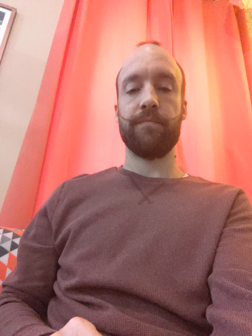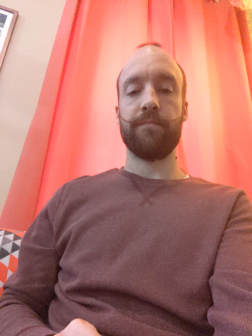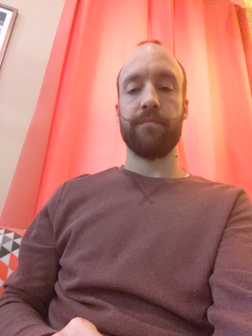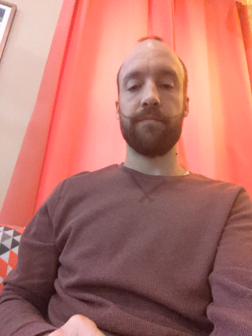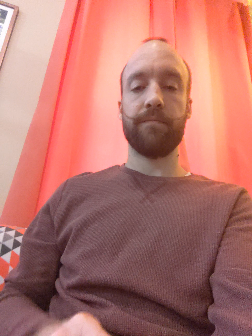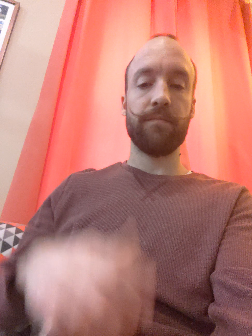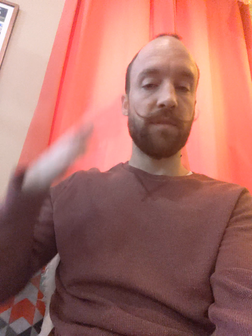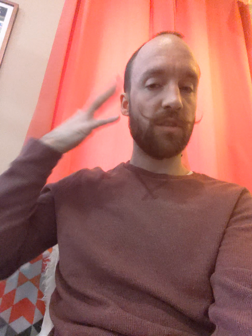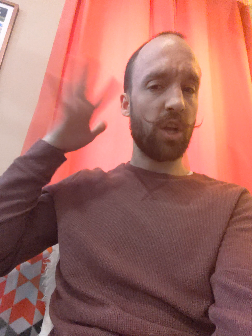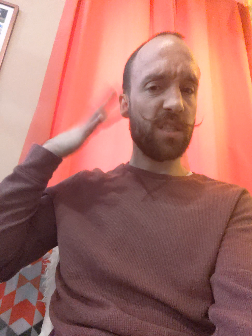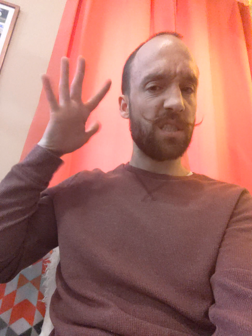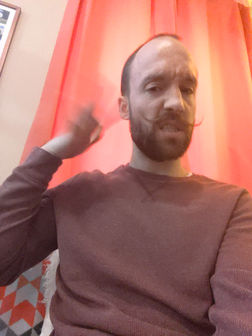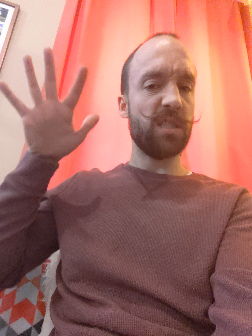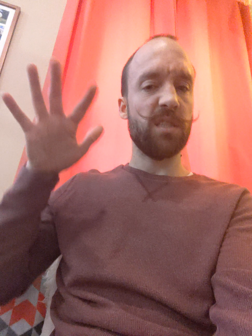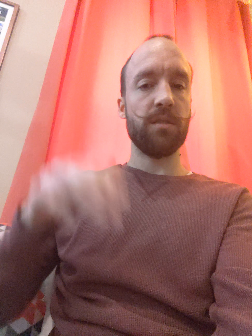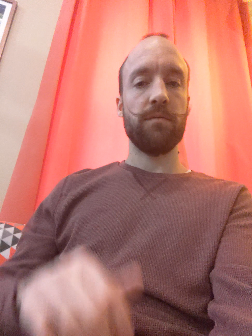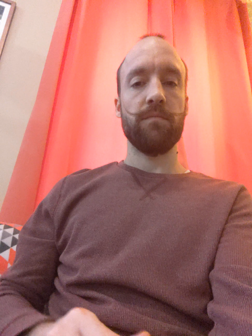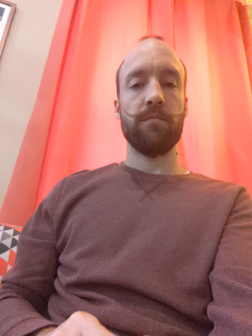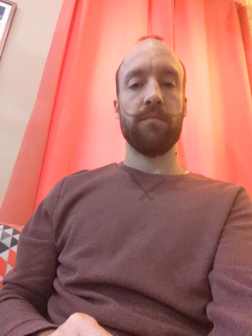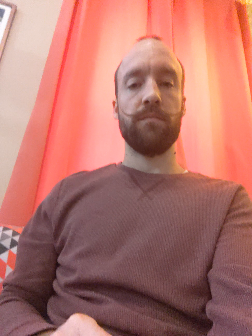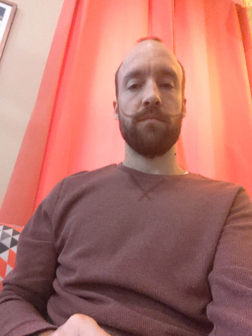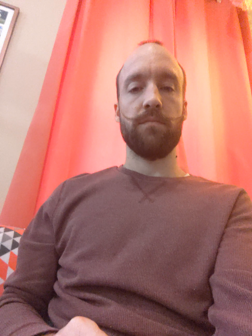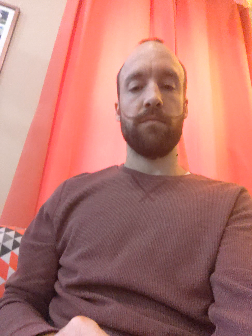noisy